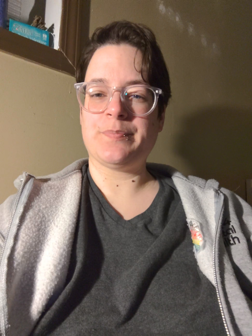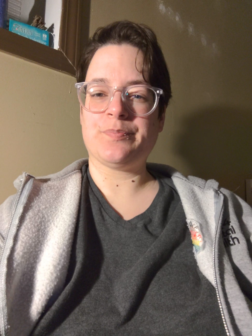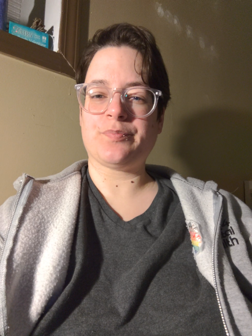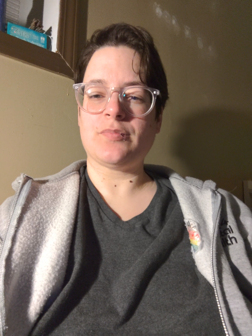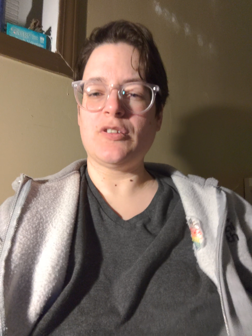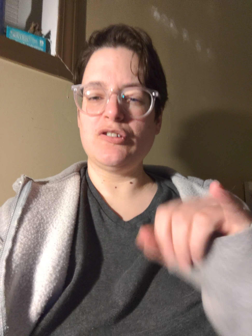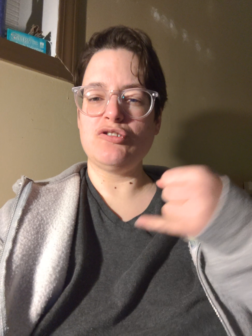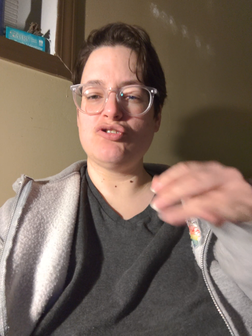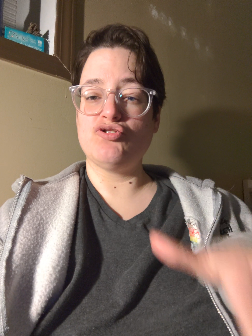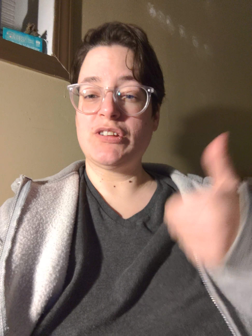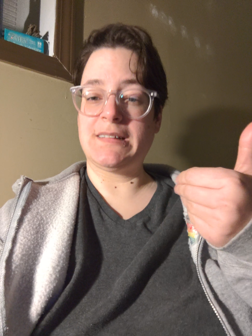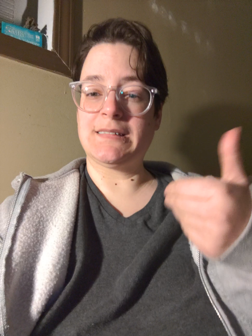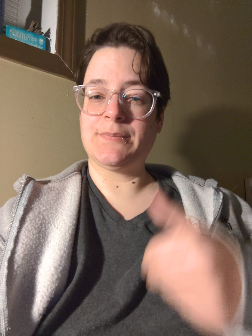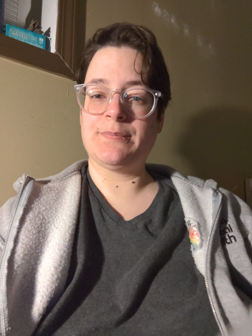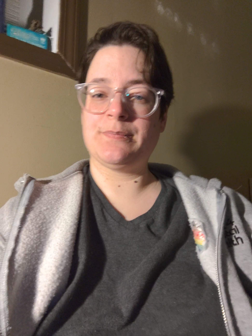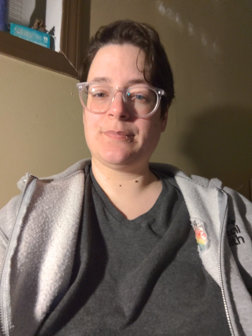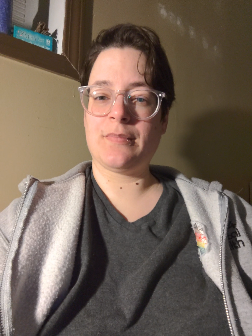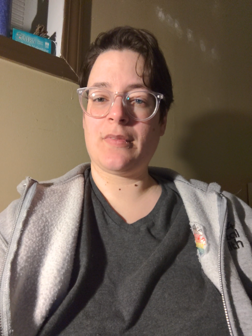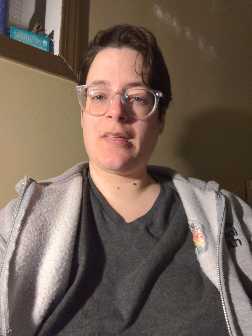jeans